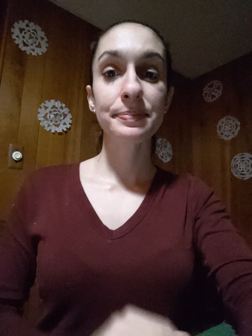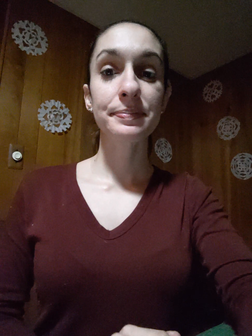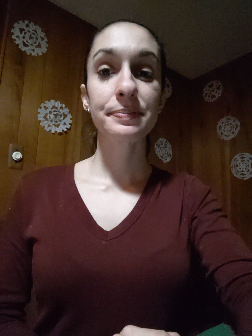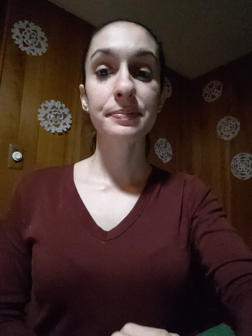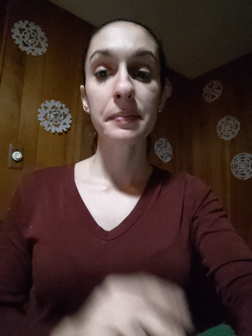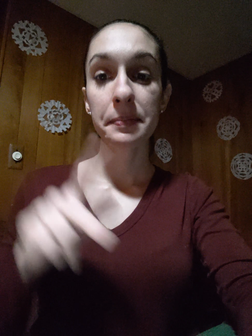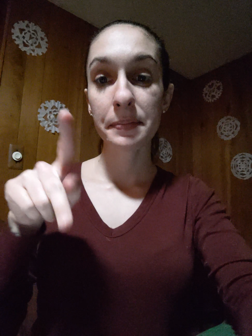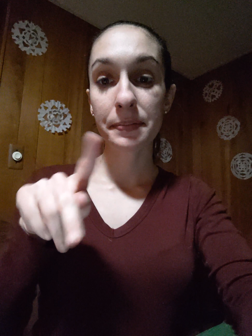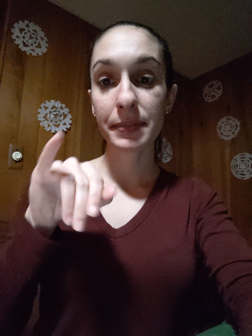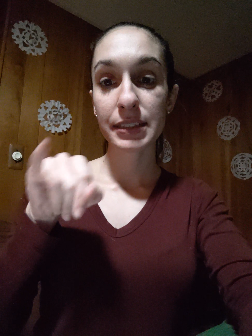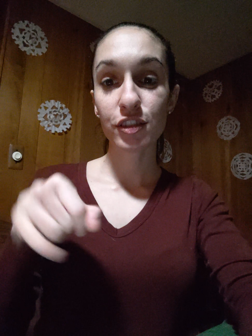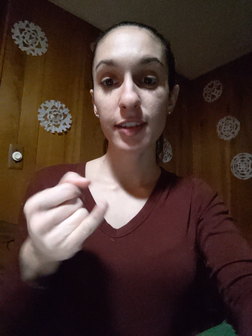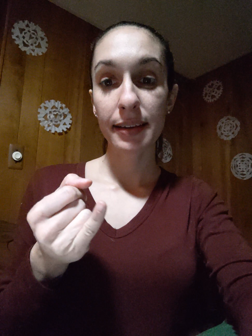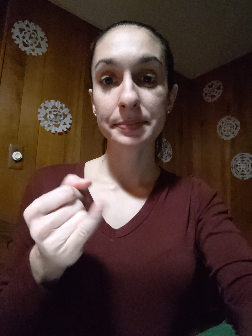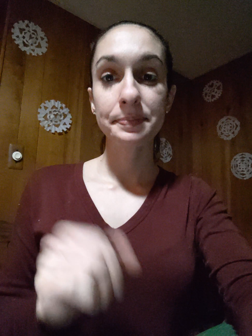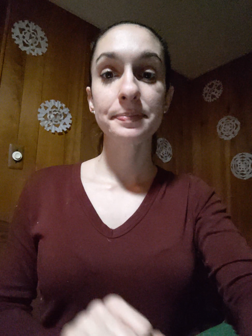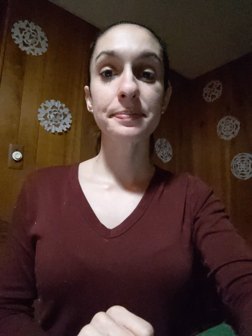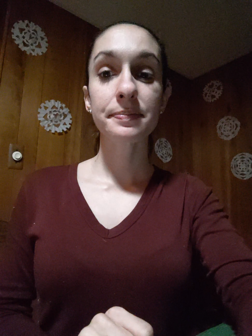pajamas